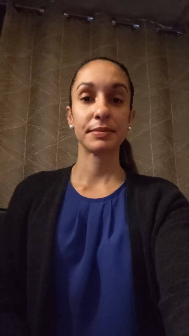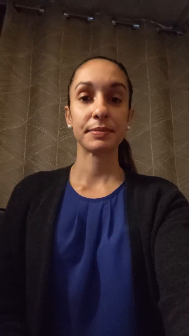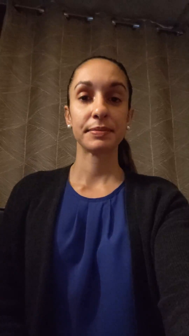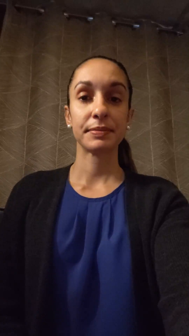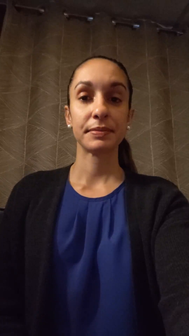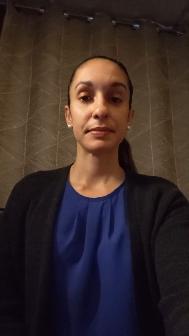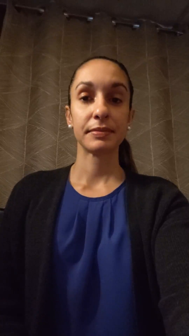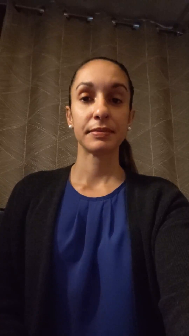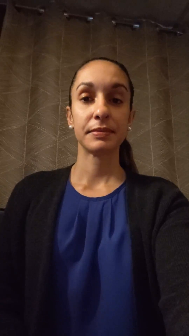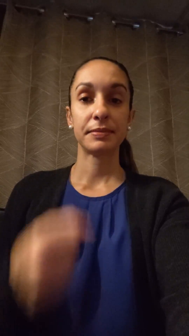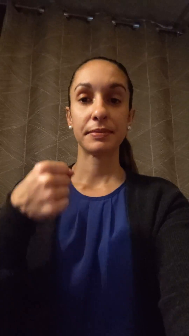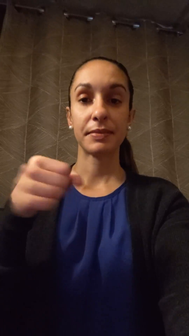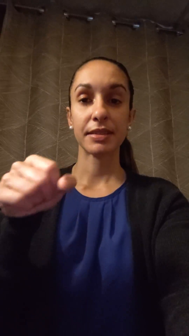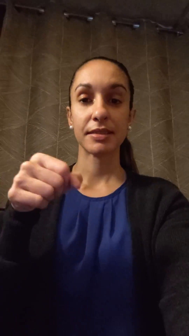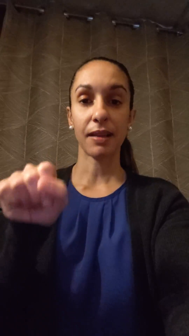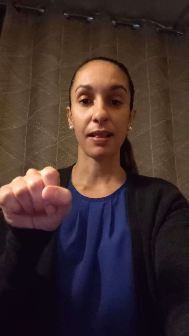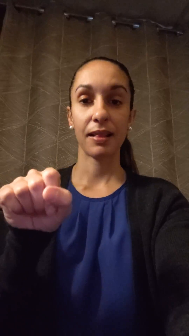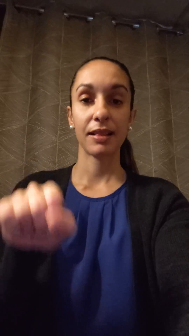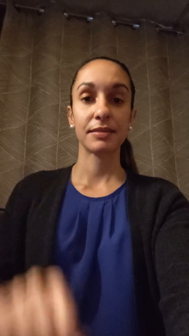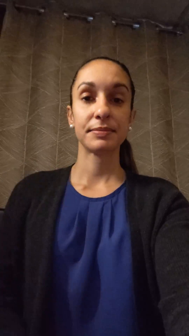motorcycle